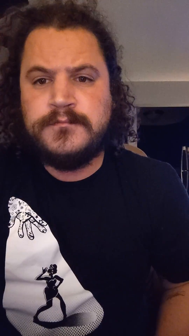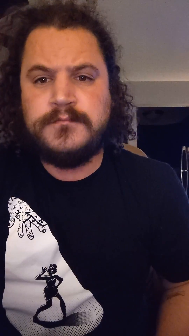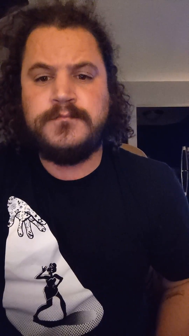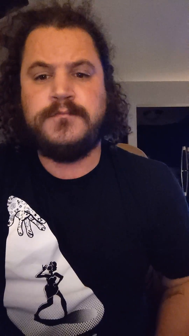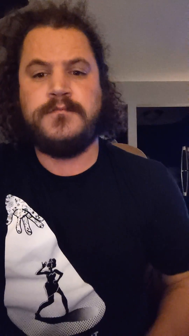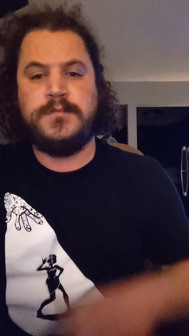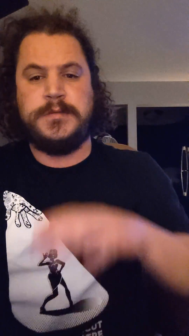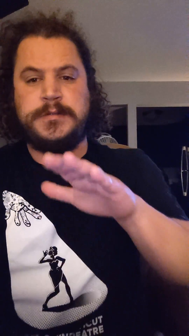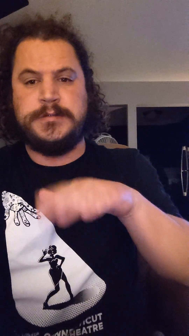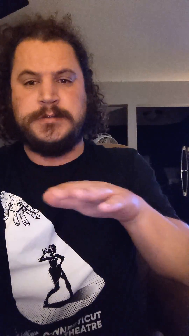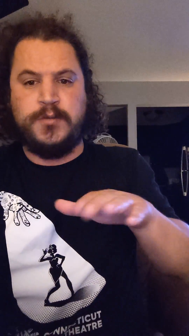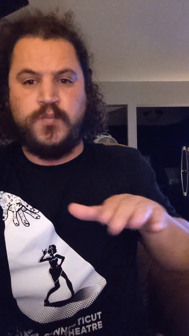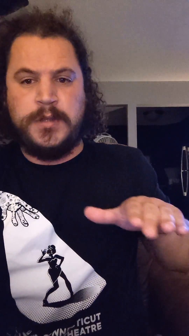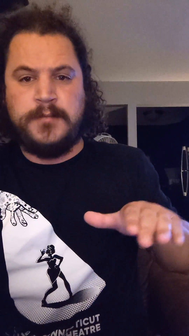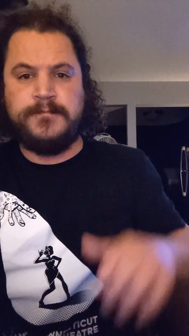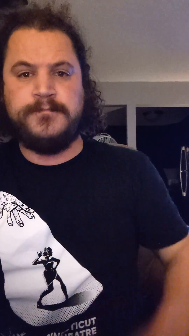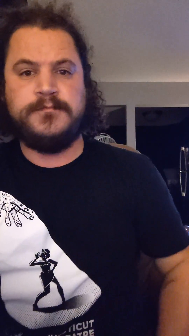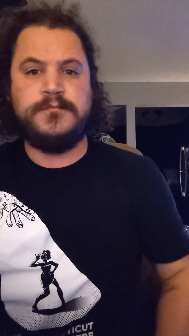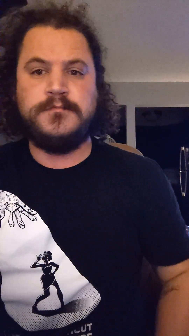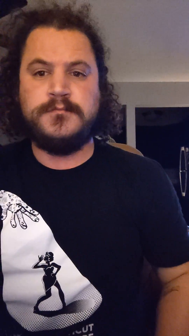children